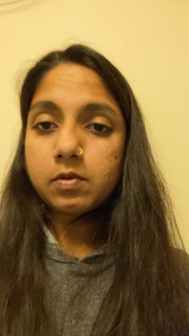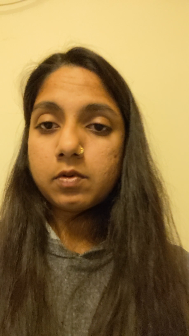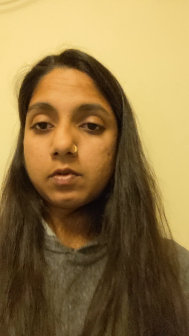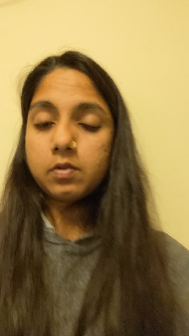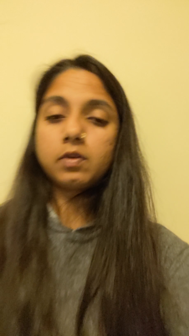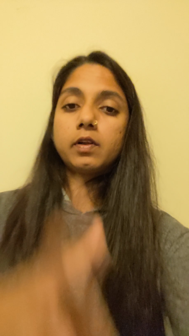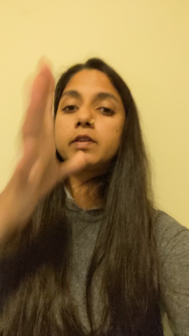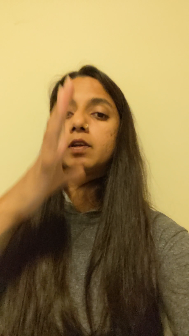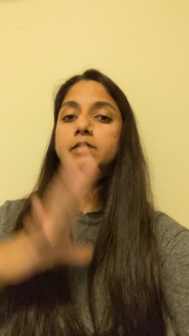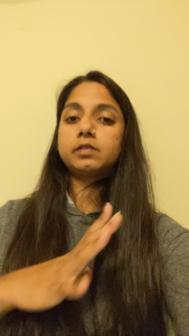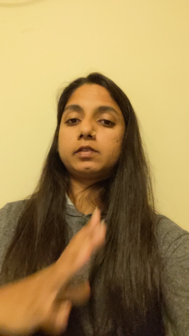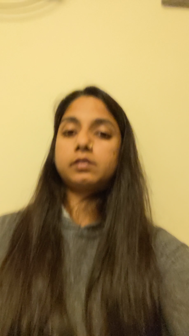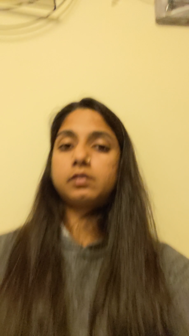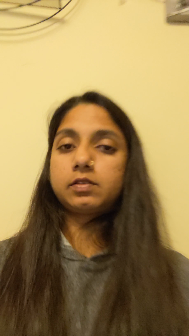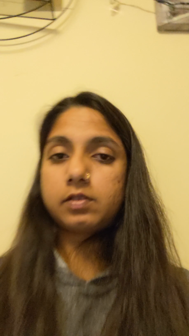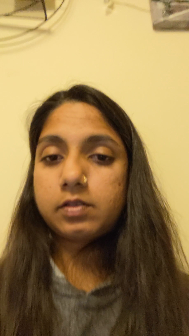lady